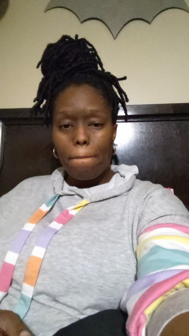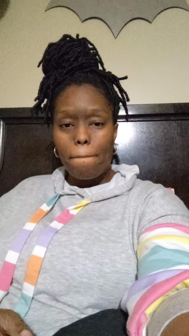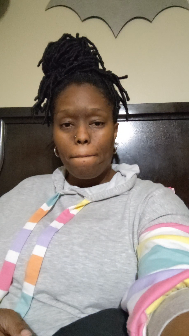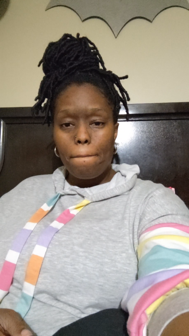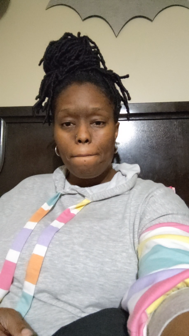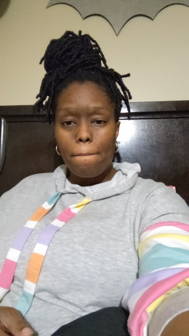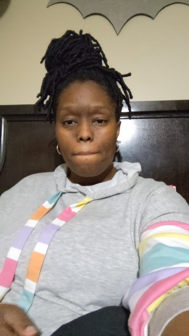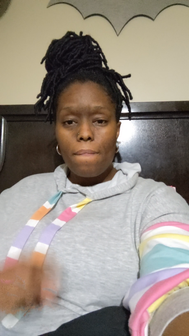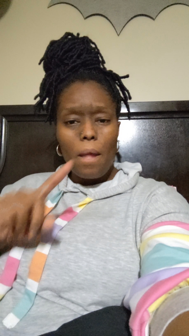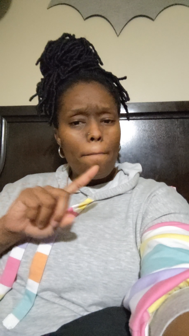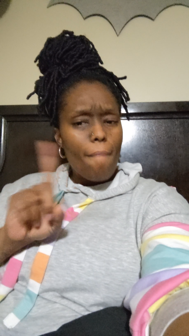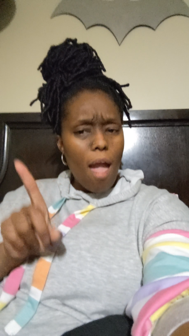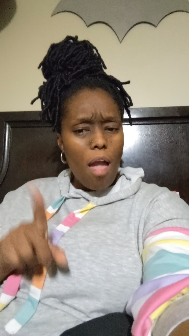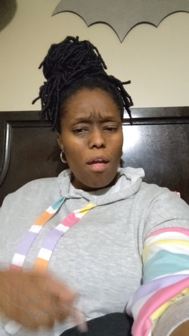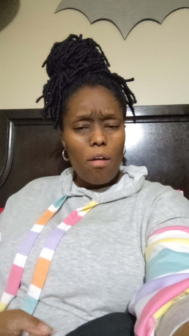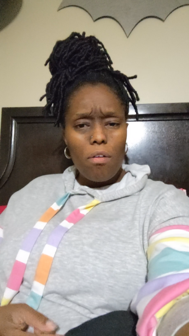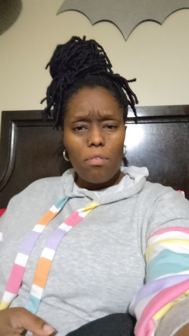but